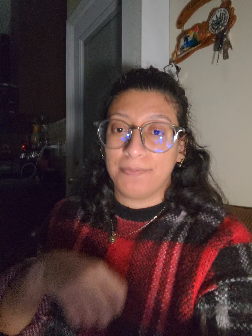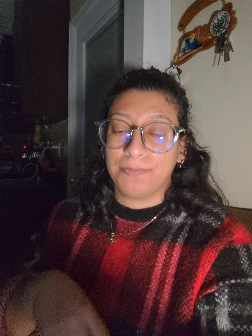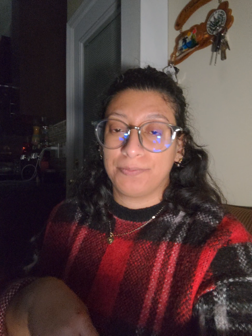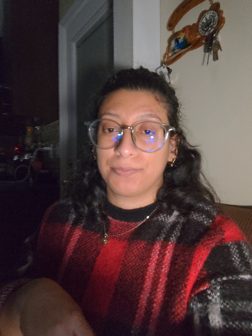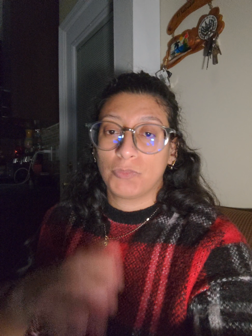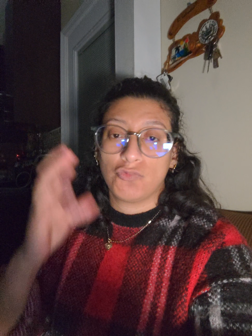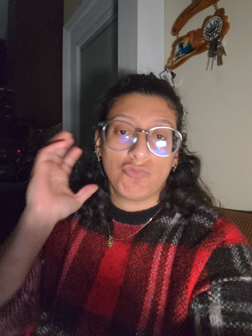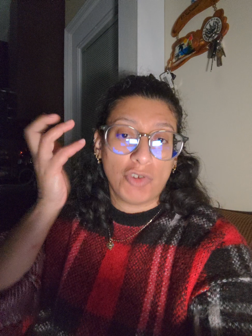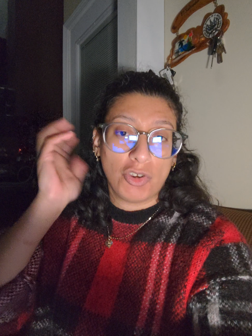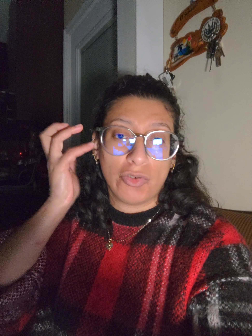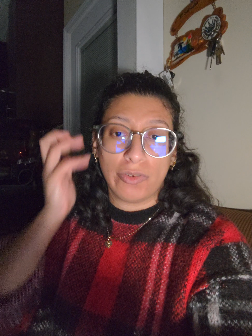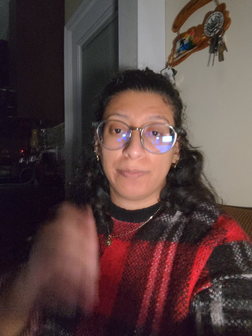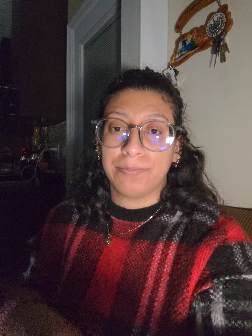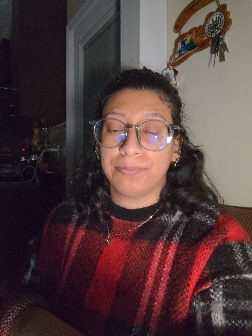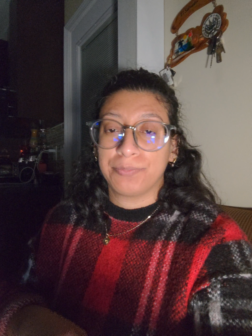radio